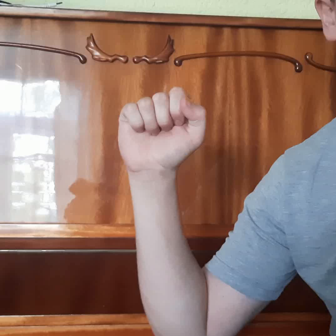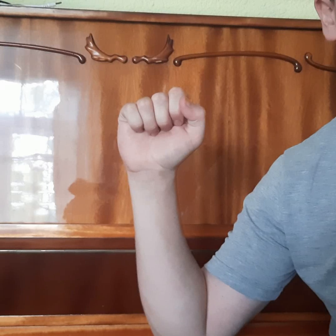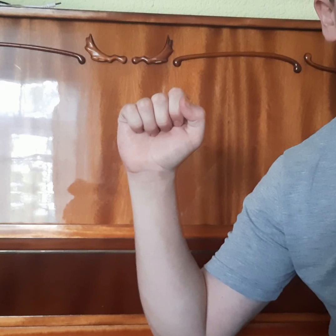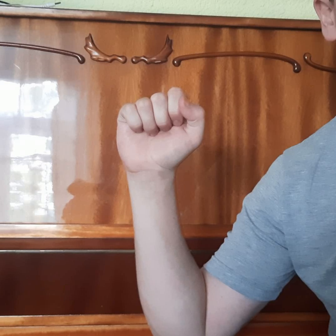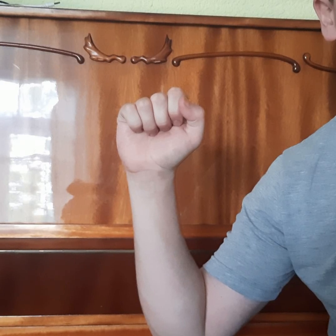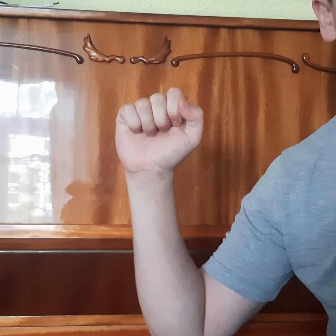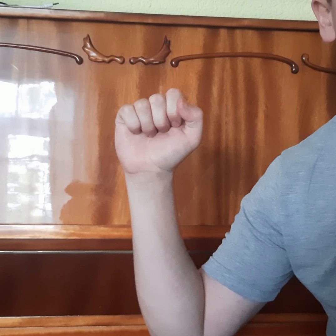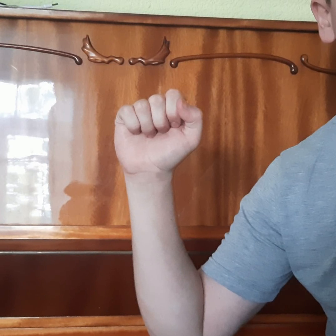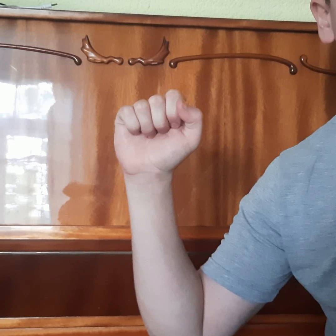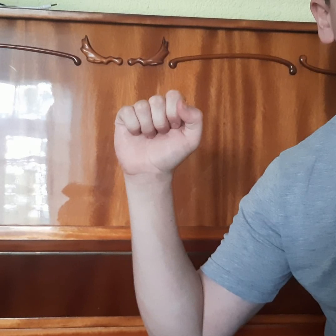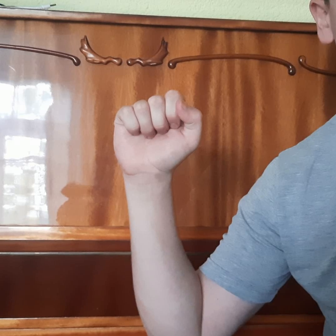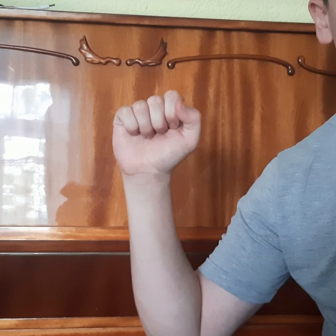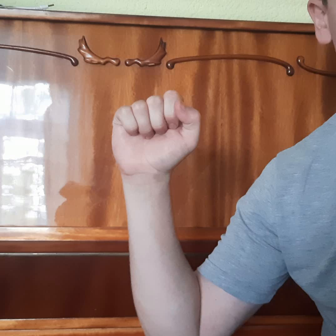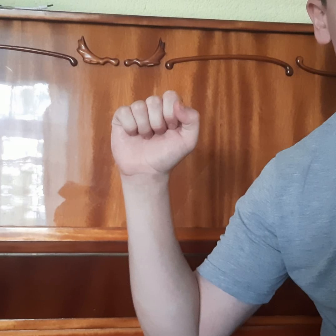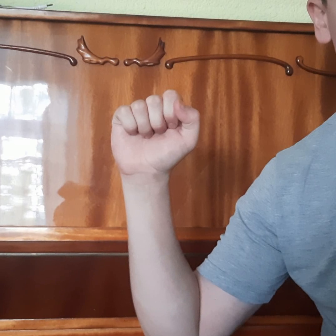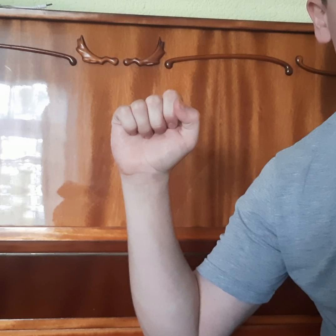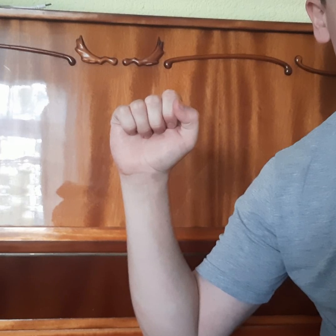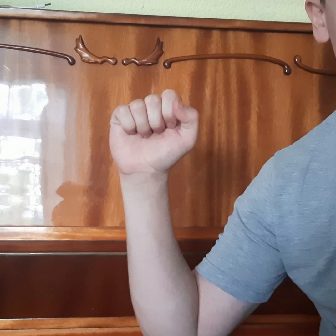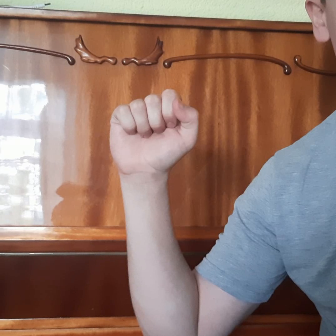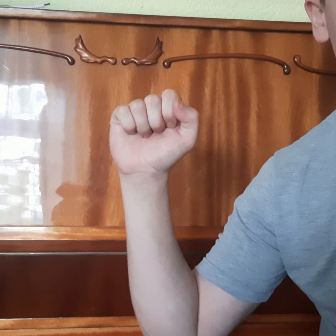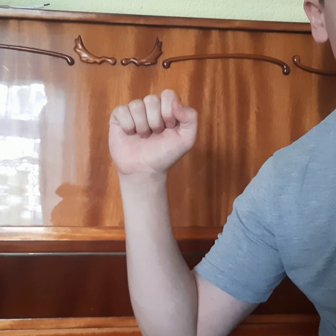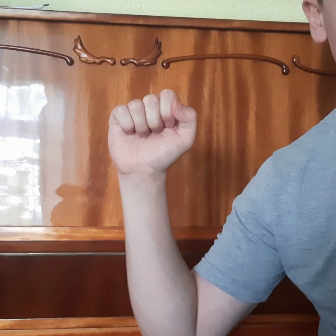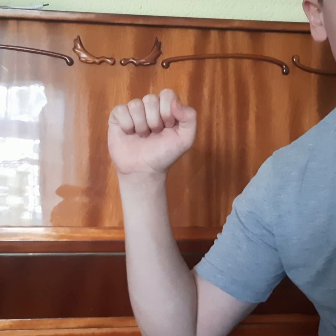А